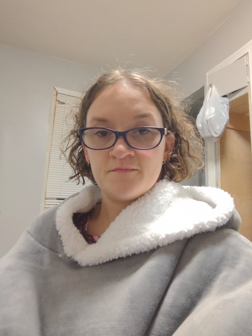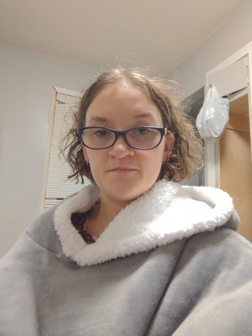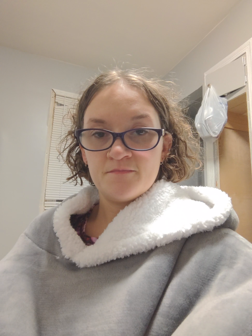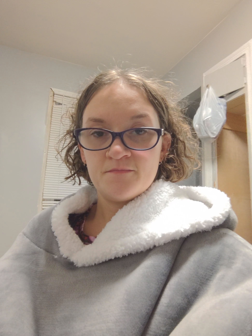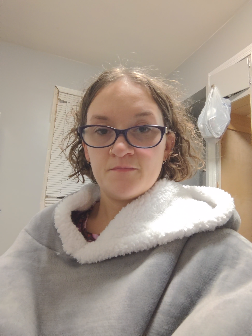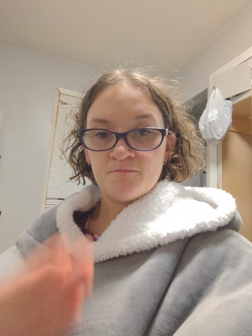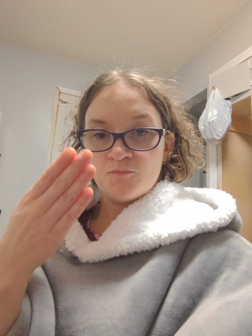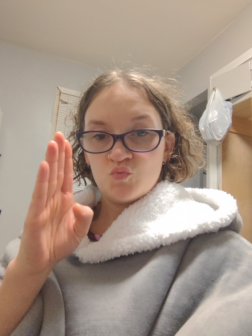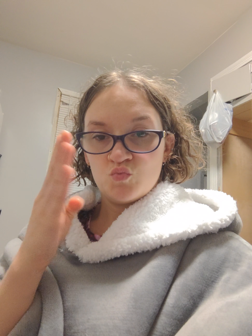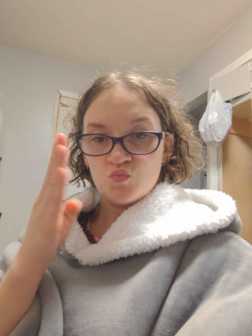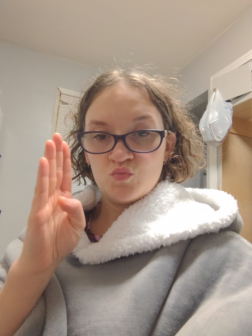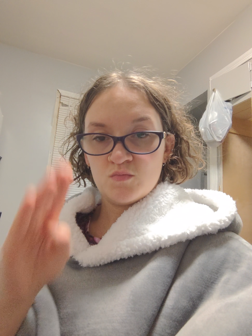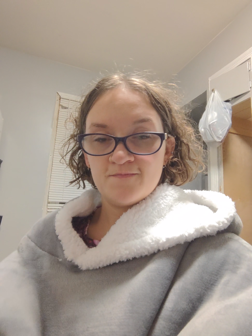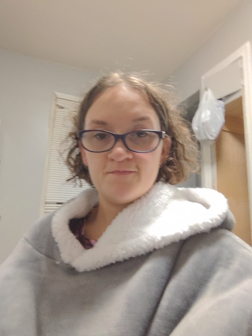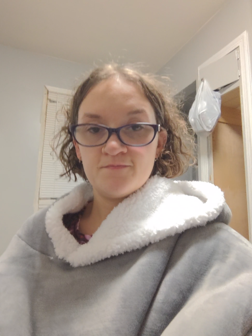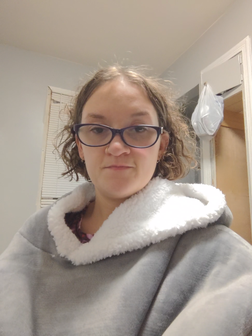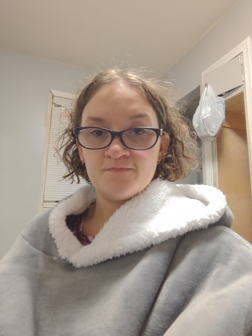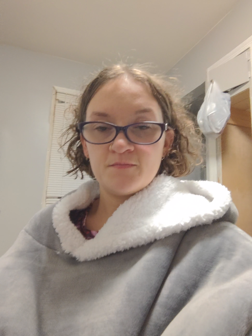blue